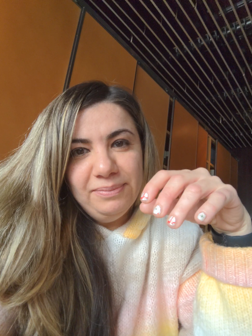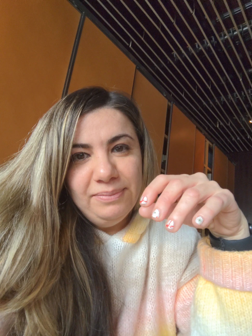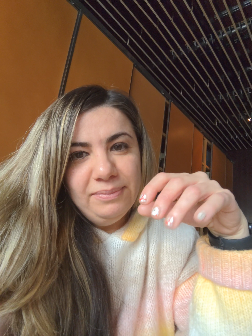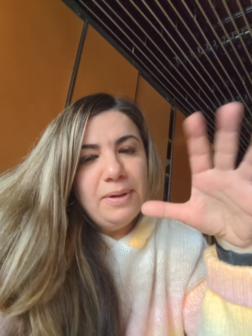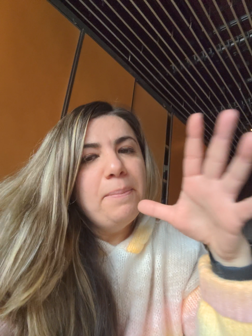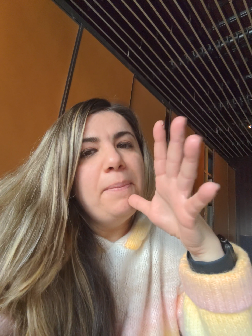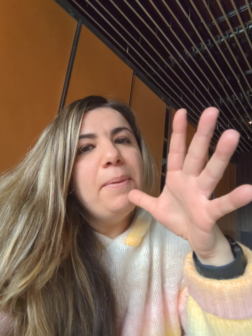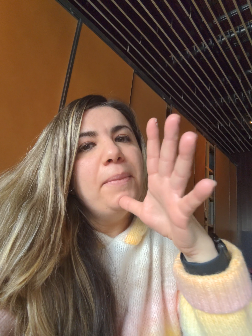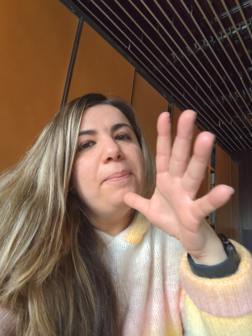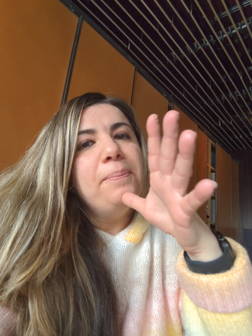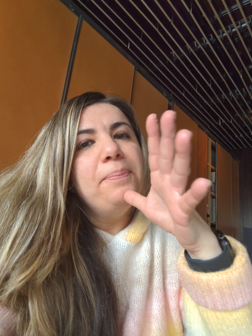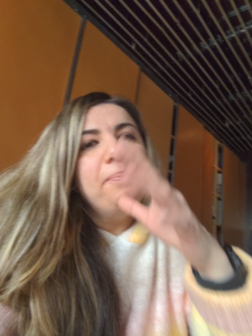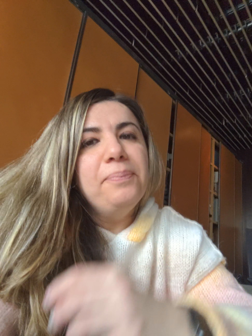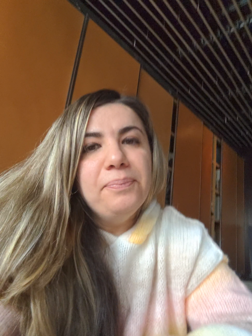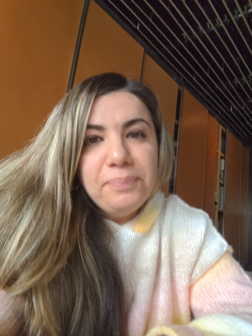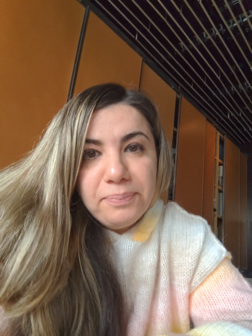mom